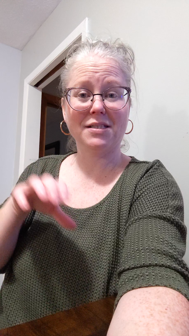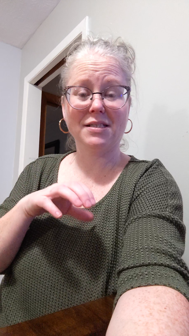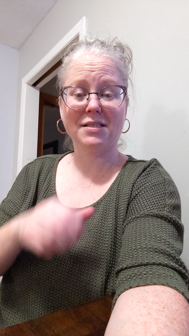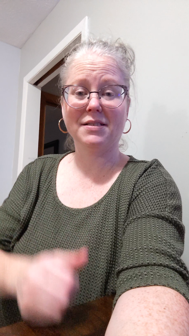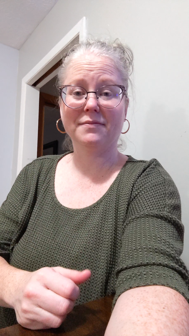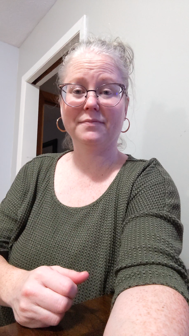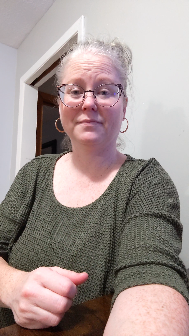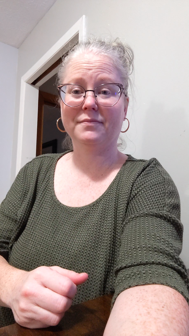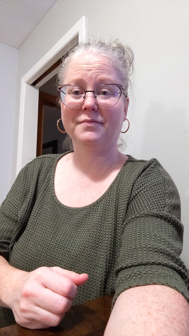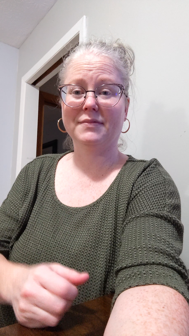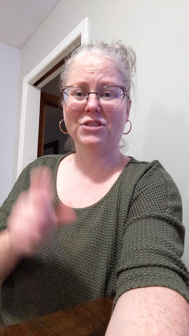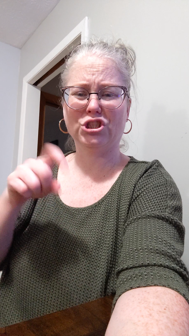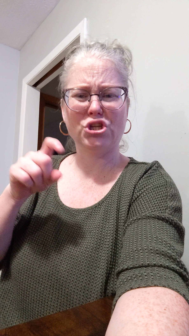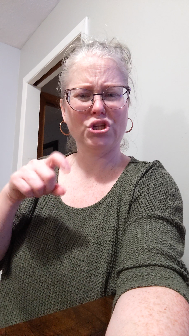should